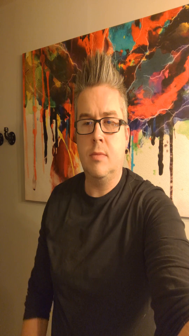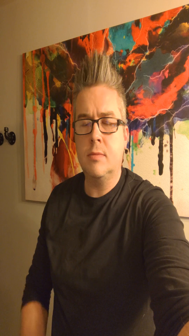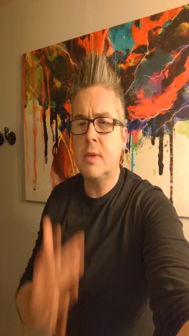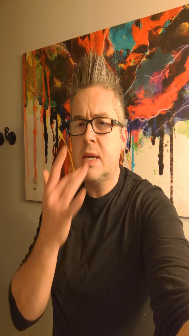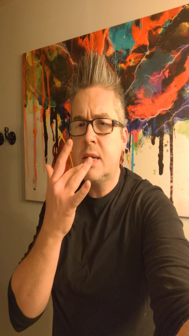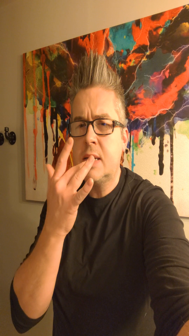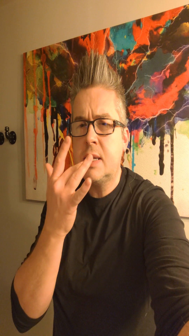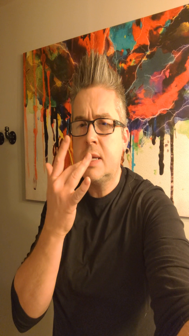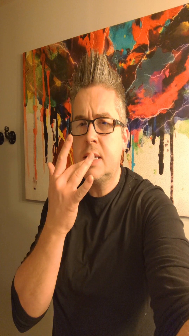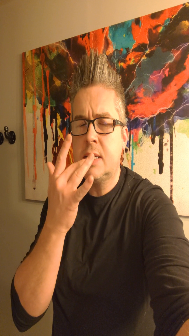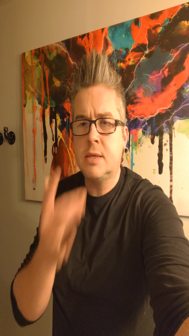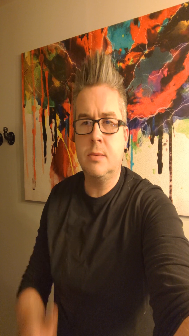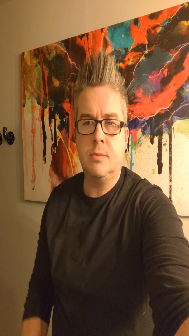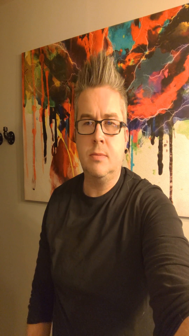taste